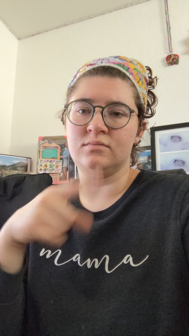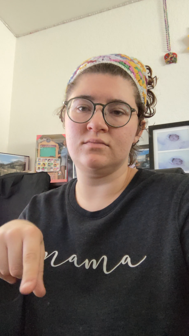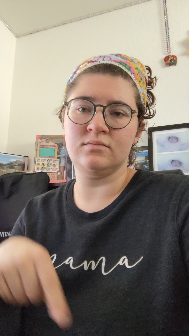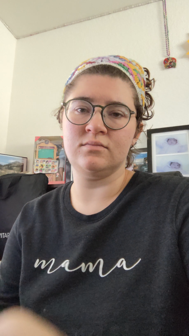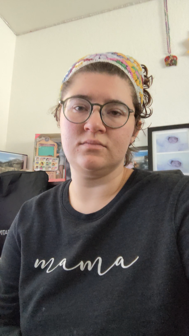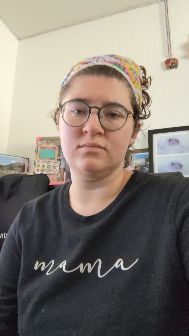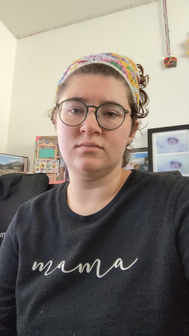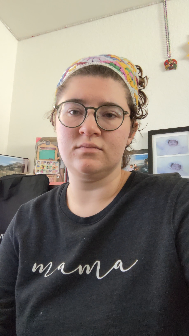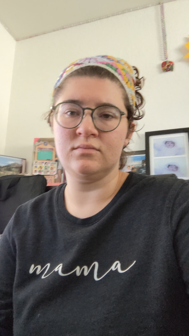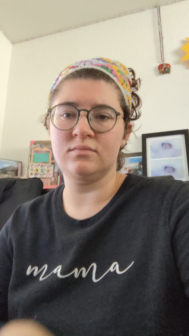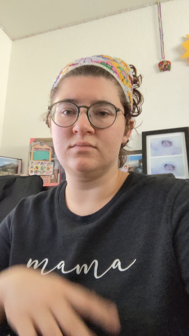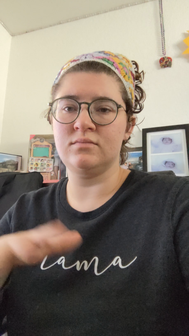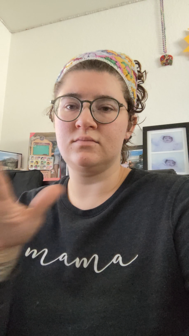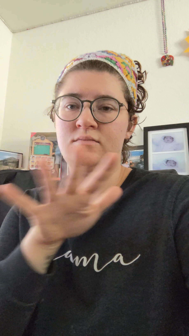full